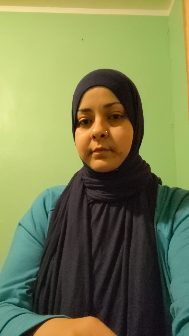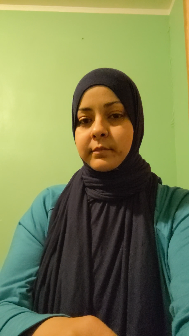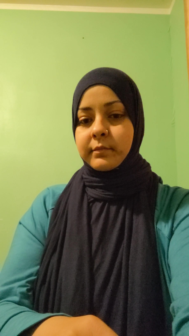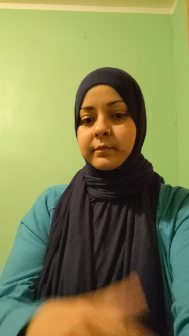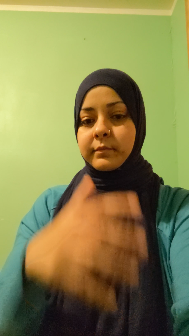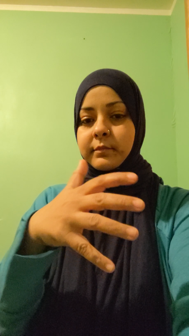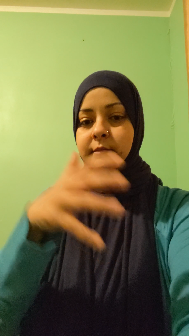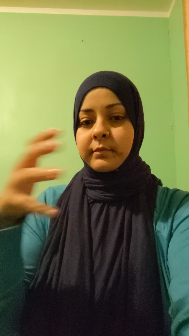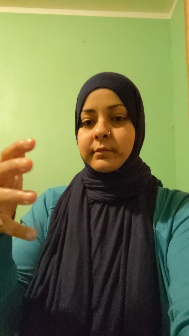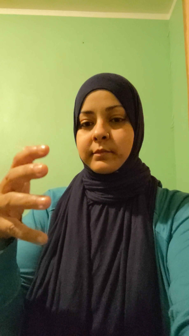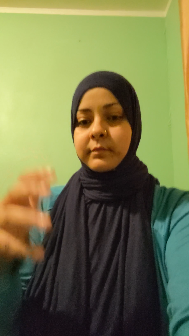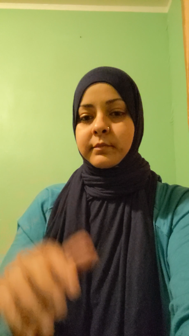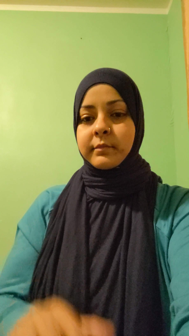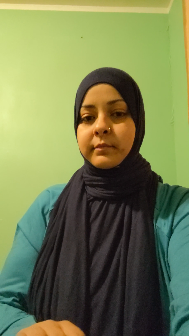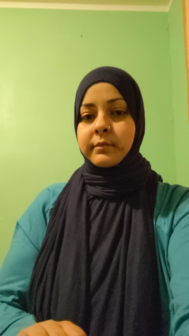a lot